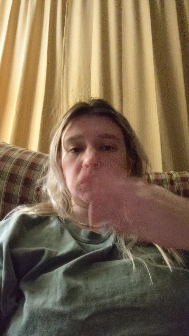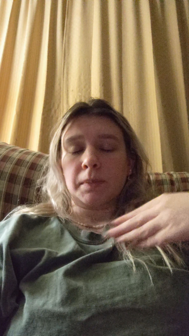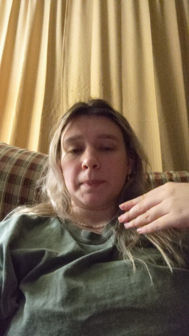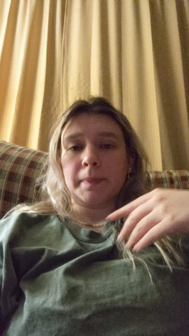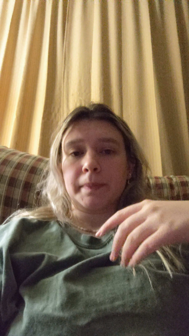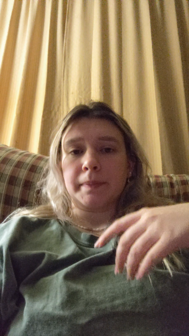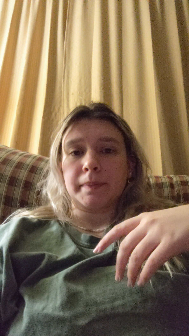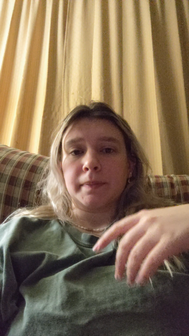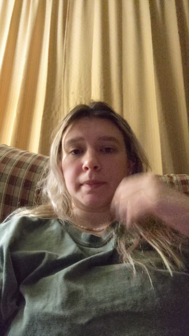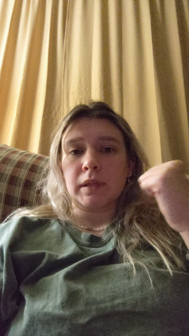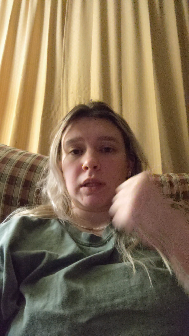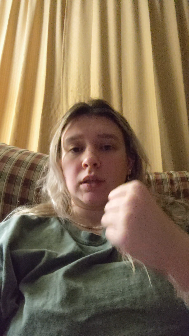hit